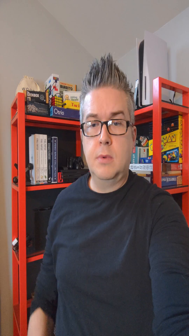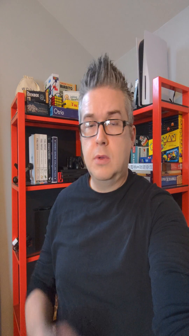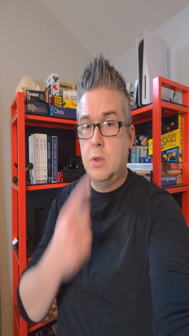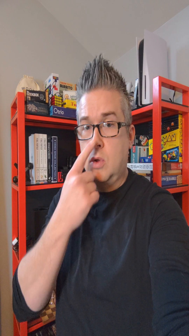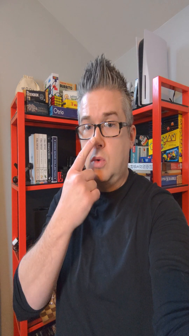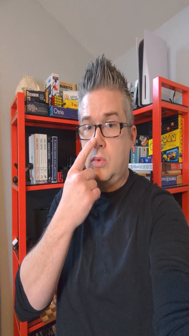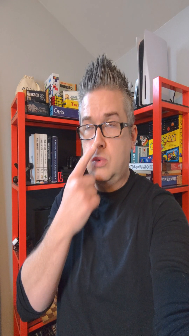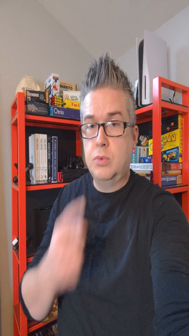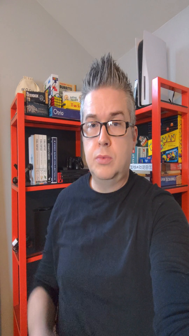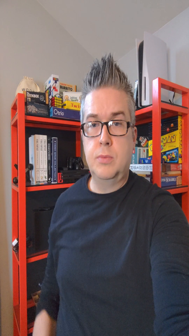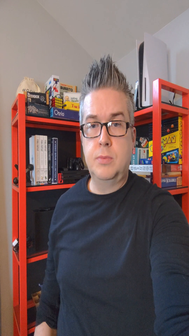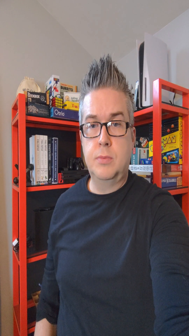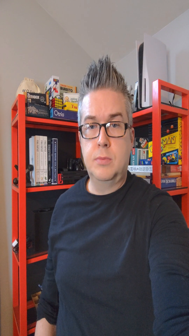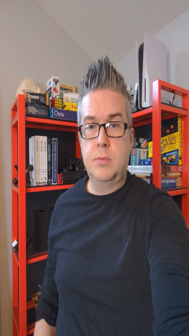nose